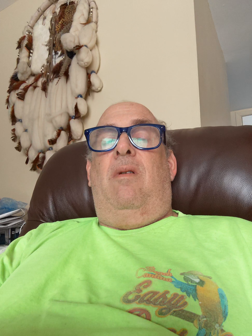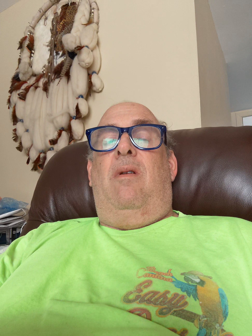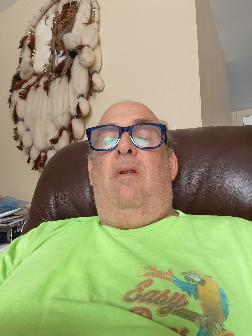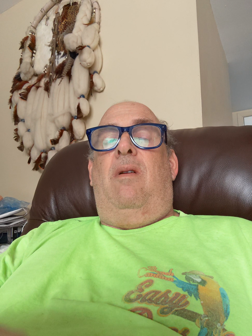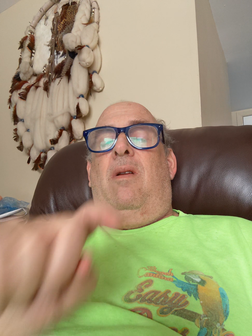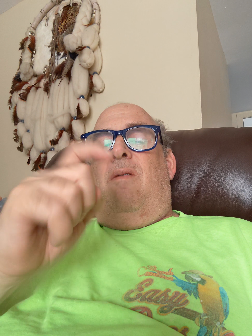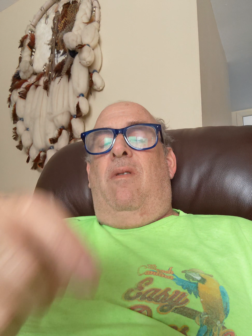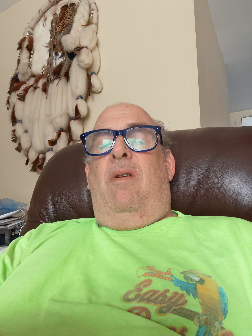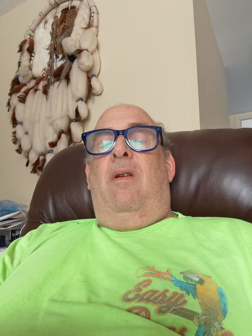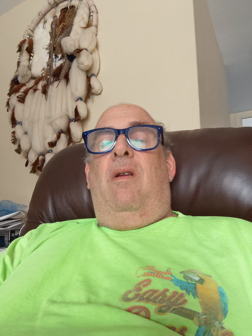give